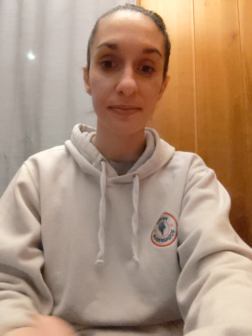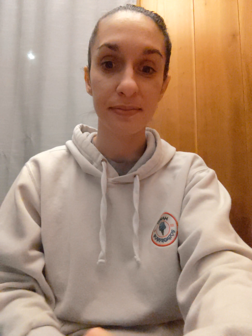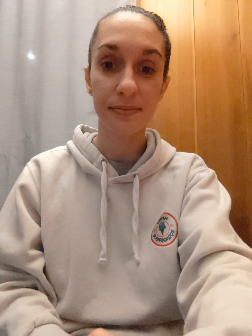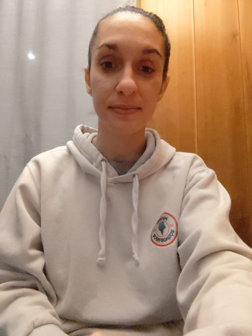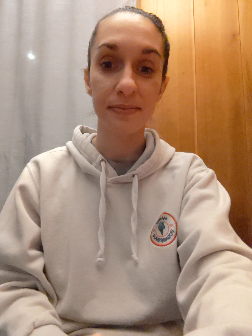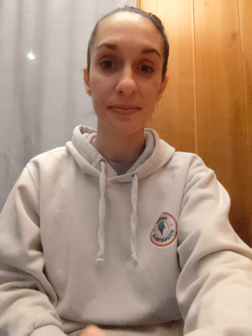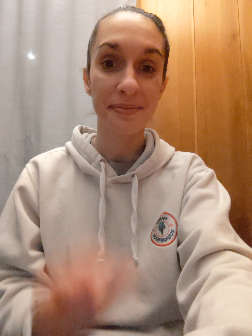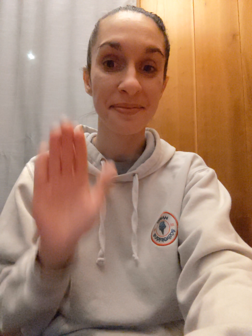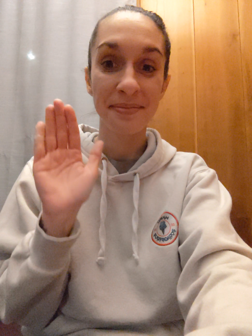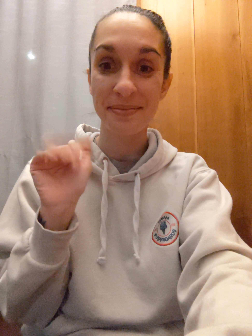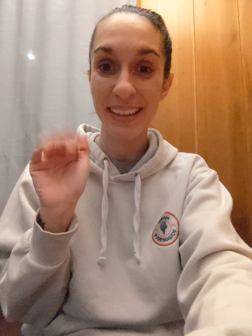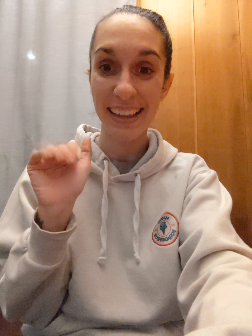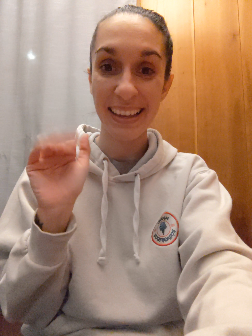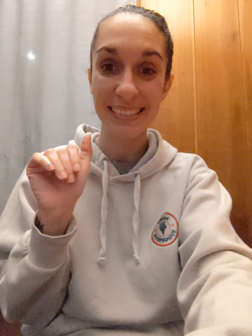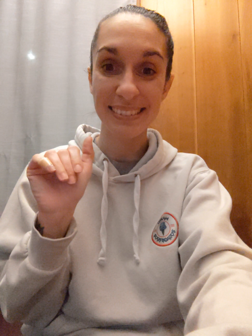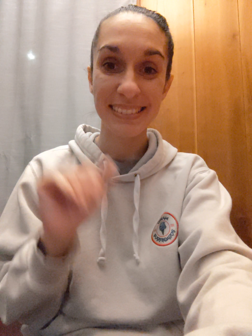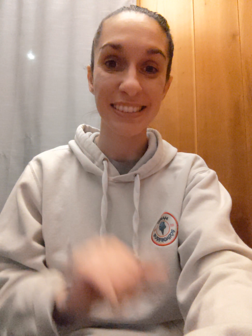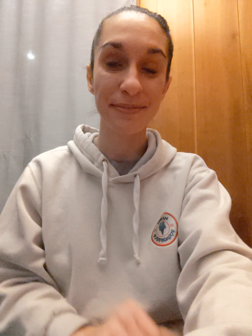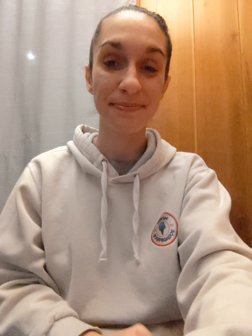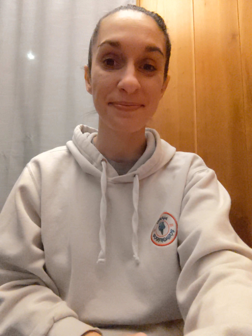bye